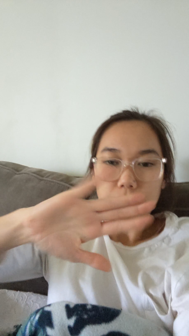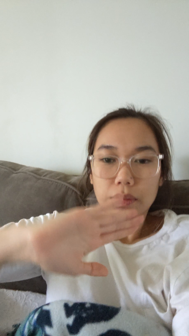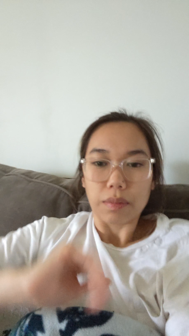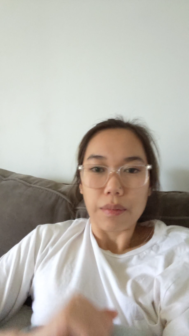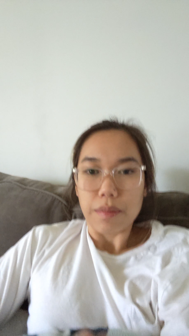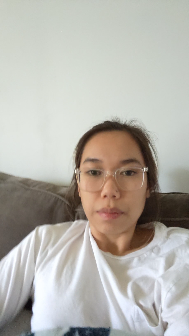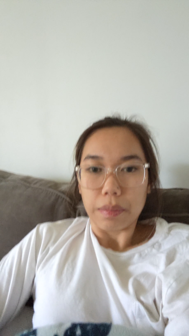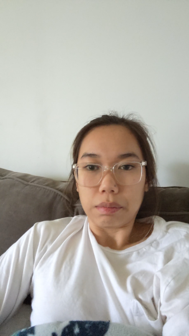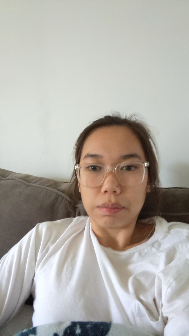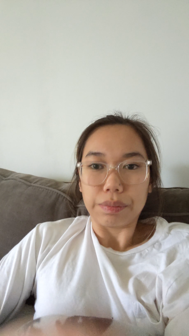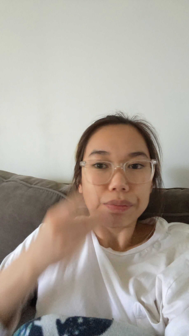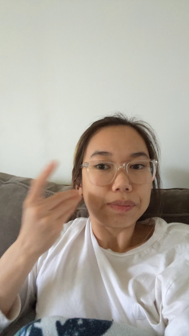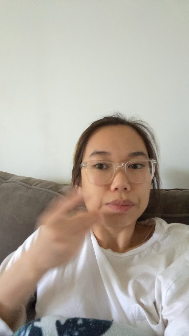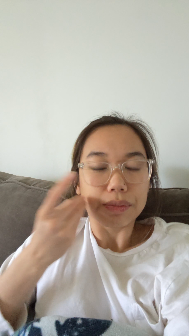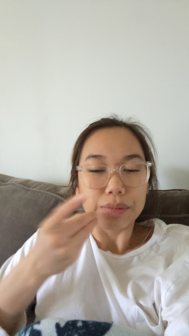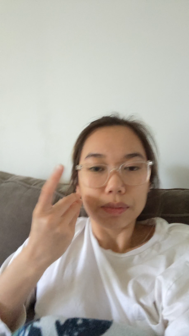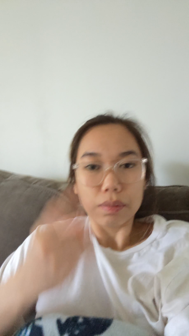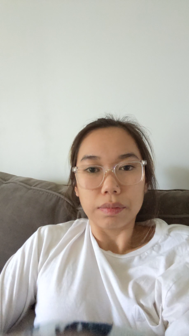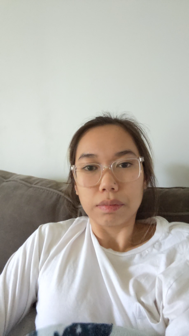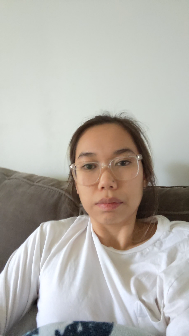dinner